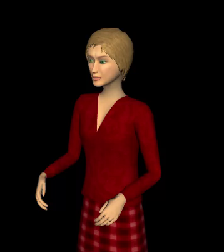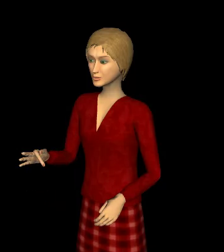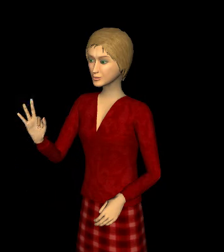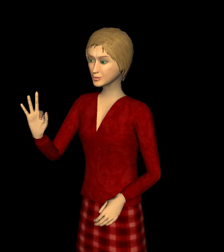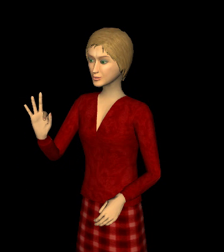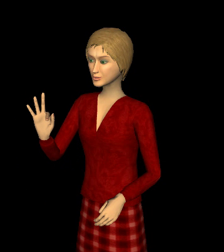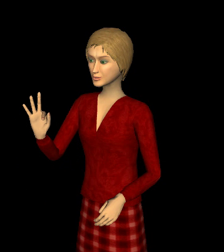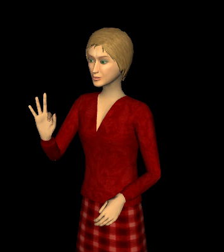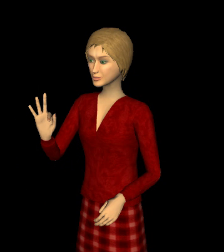أخ